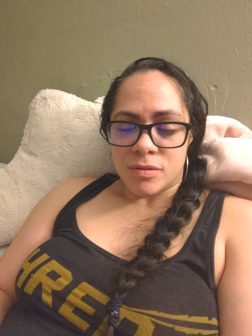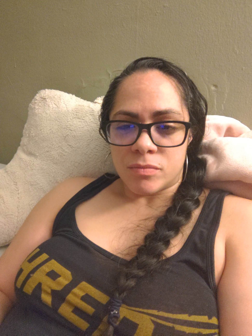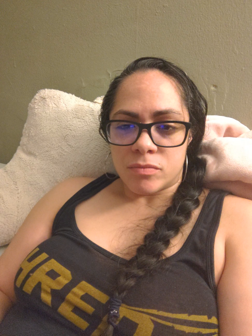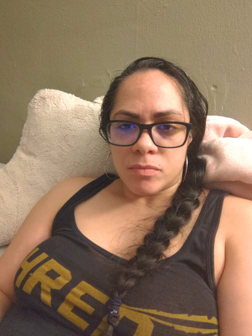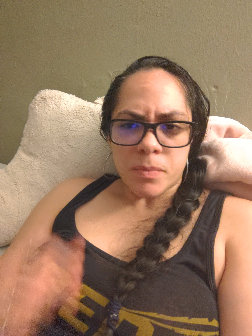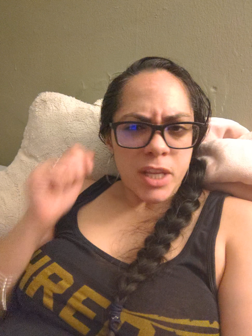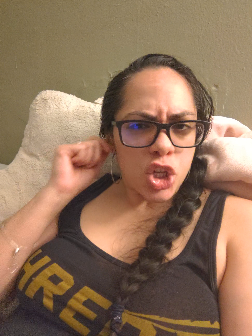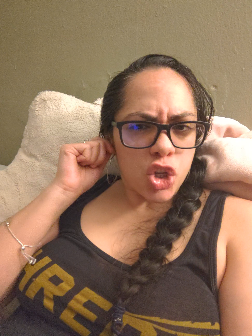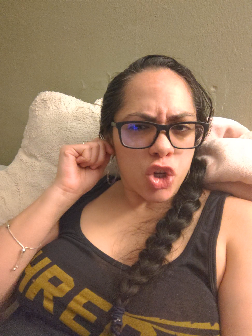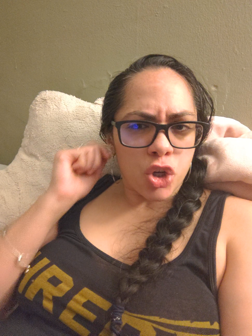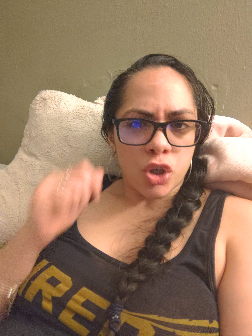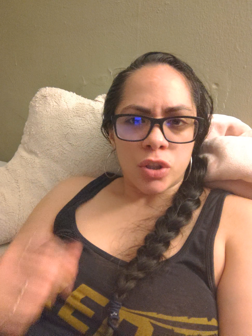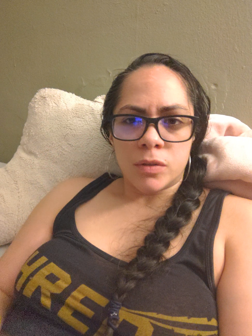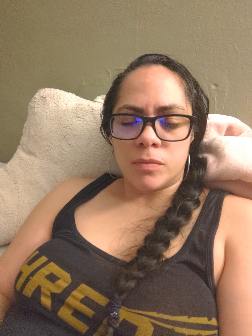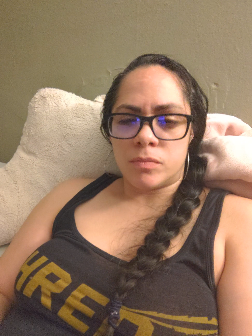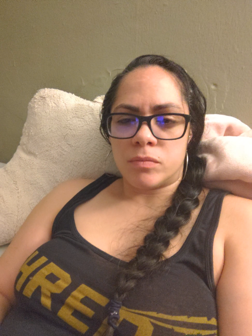ear